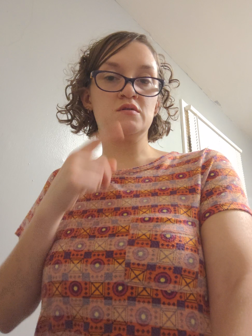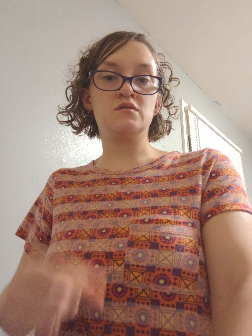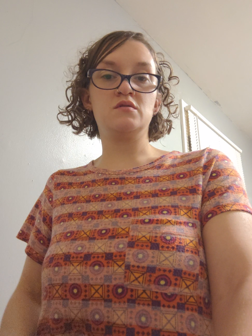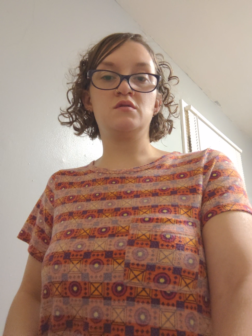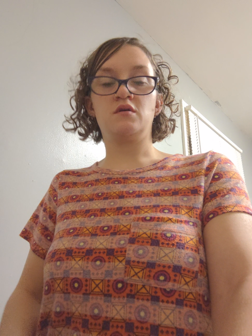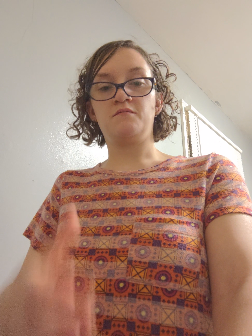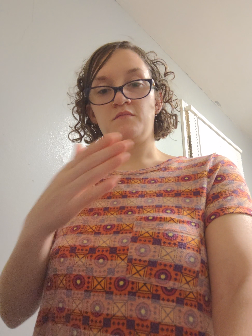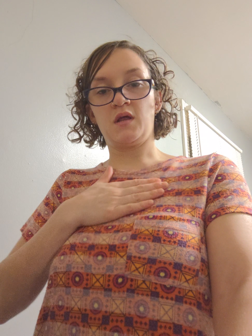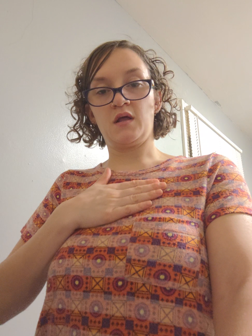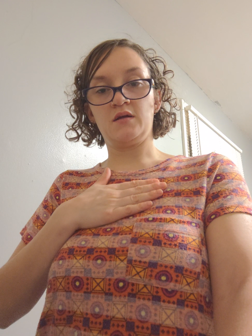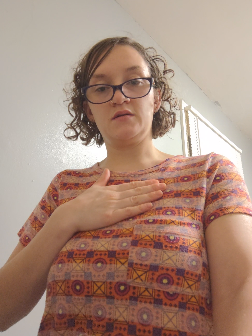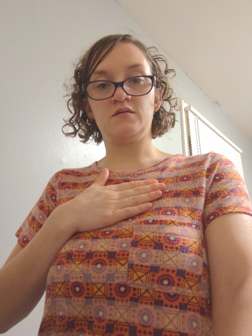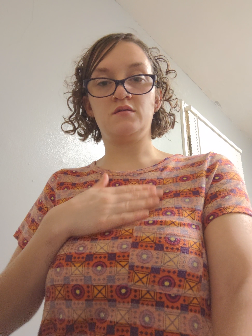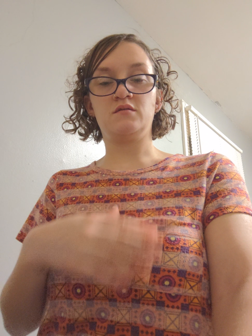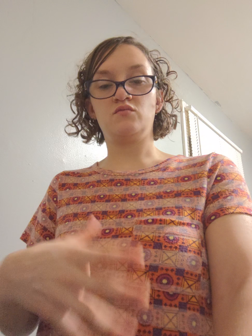my